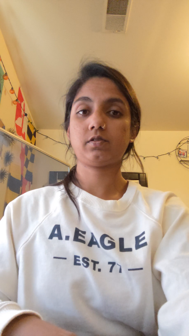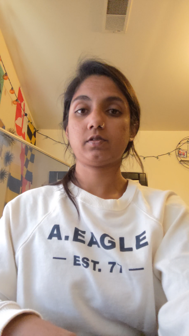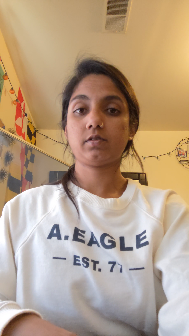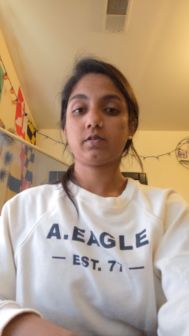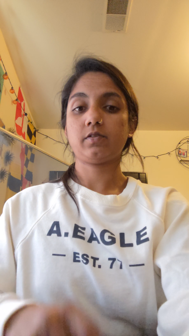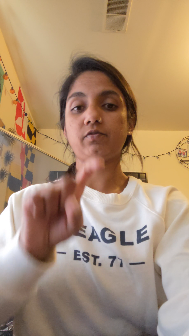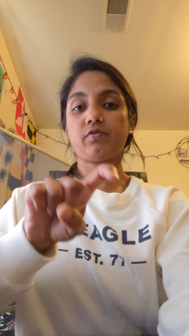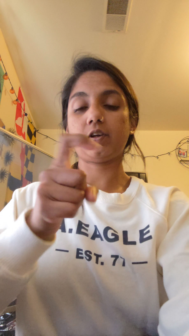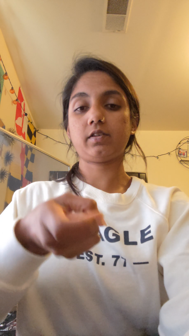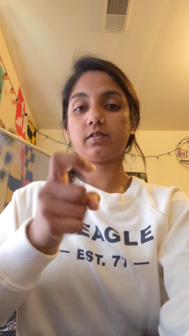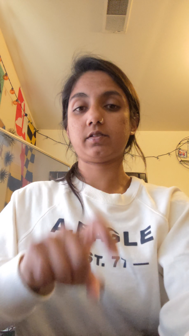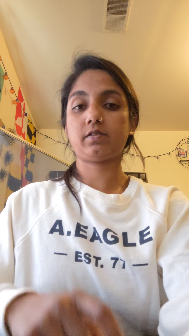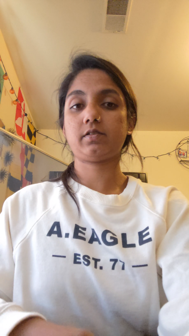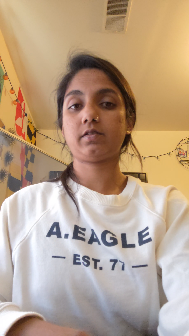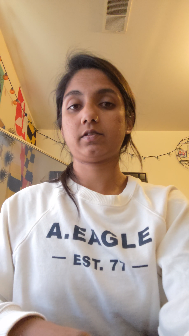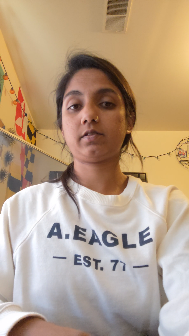friend